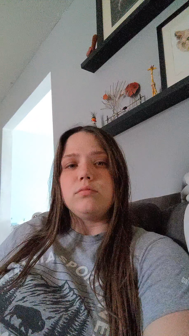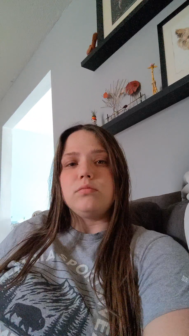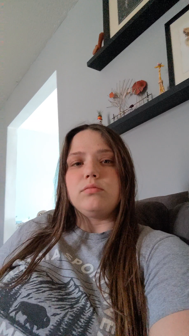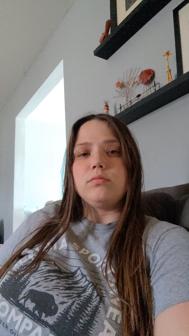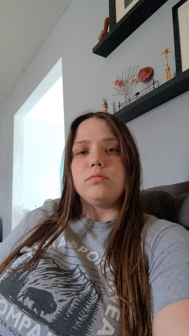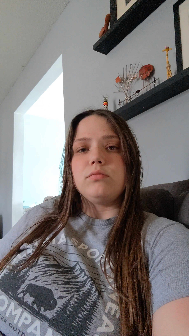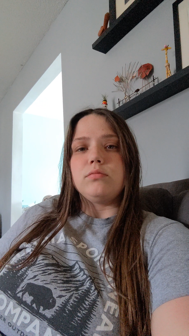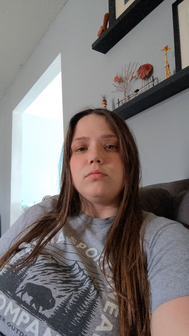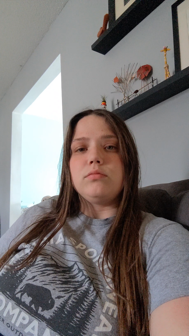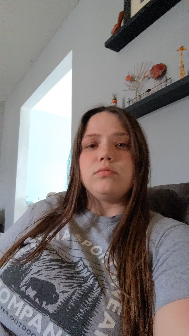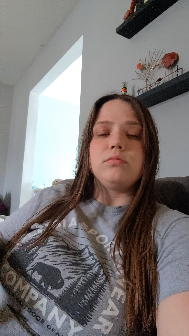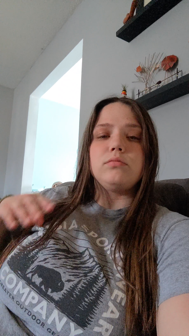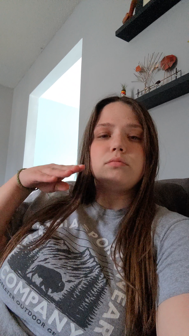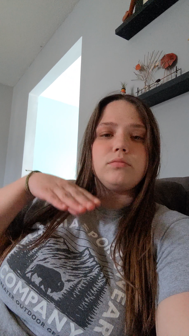enter